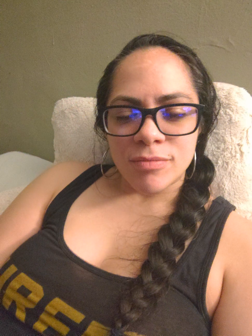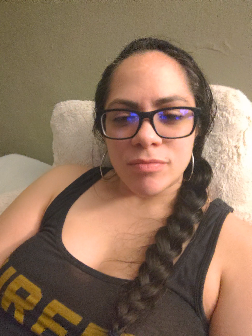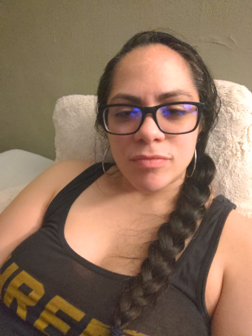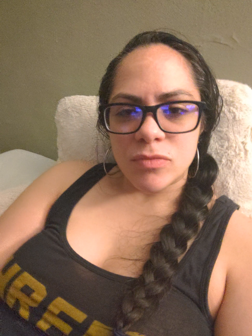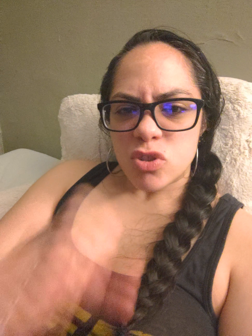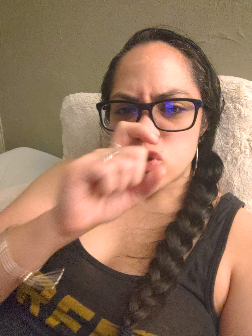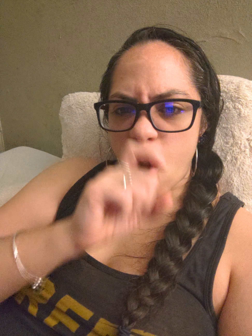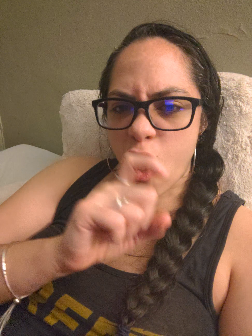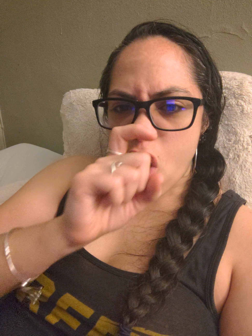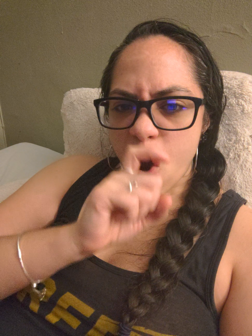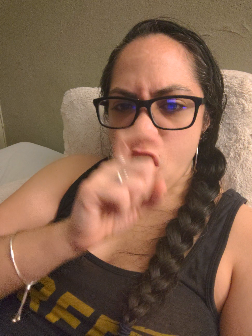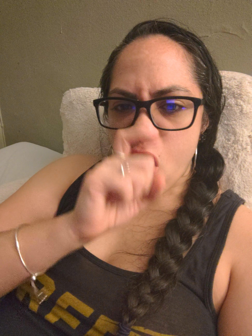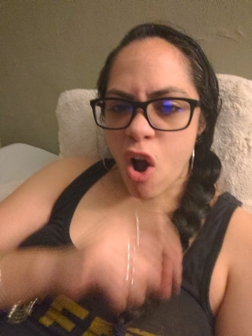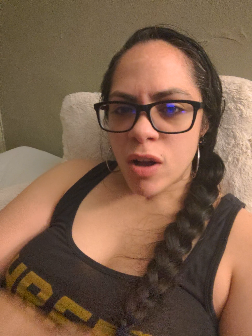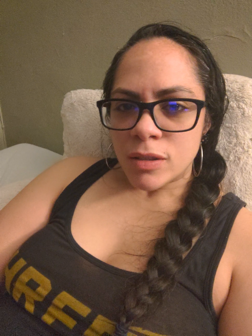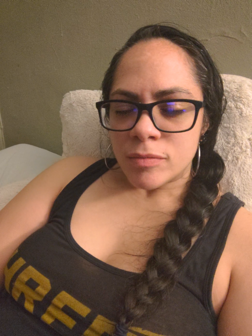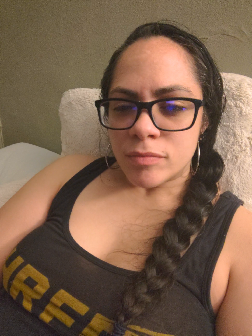doll